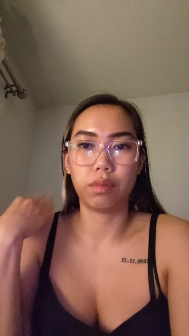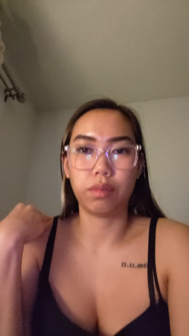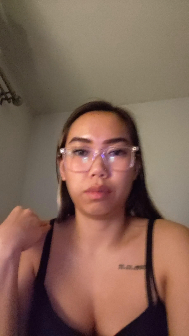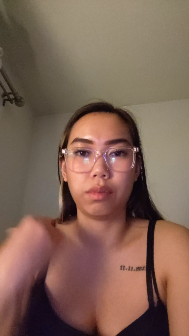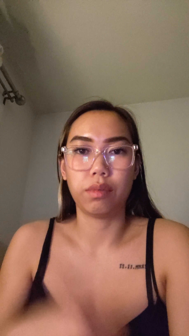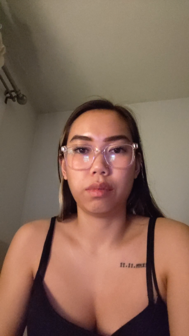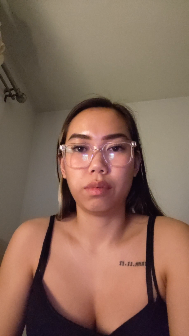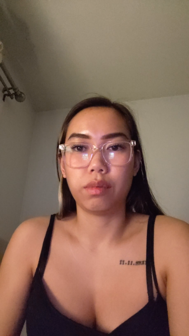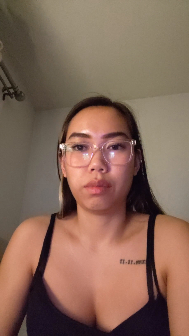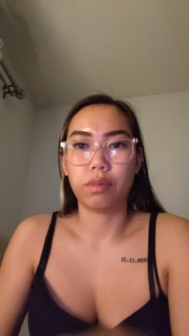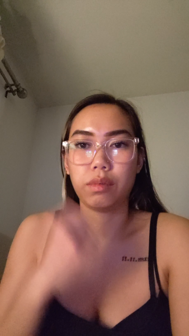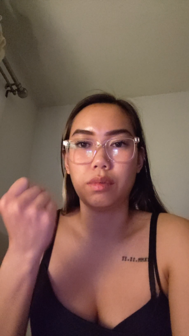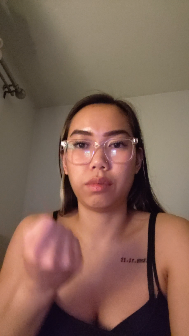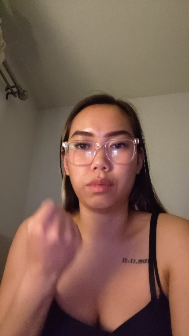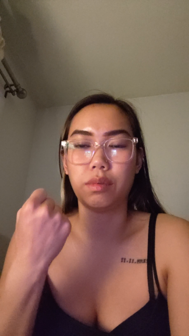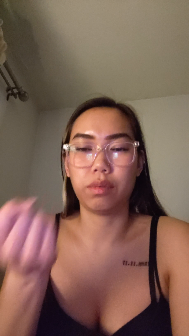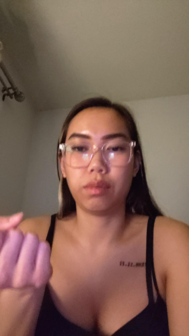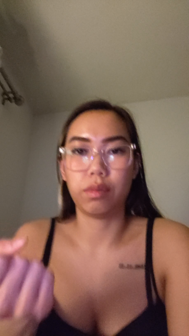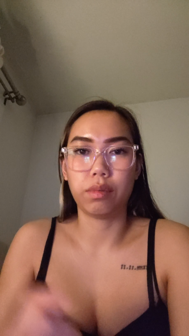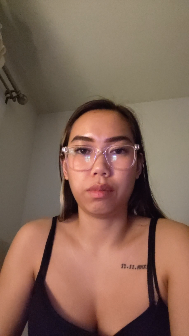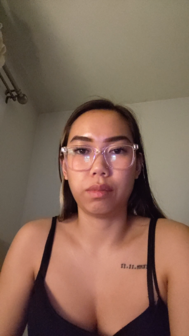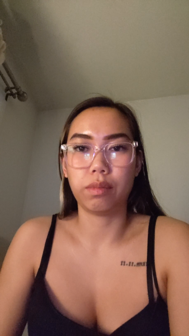drive